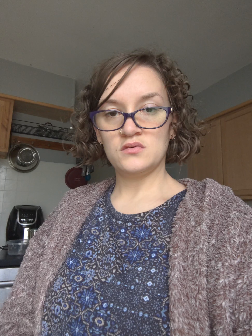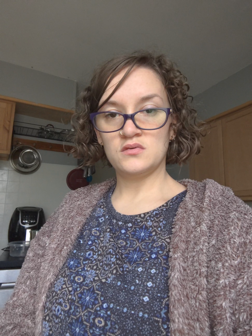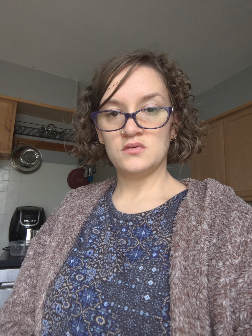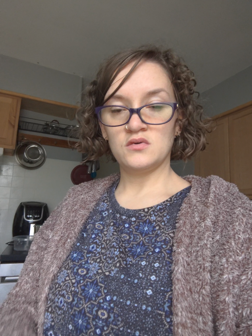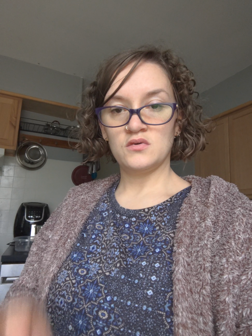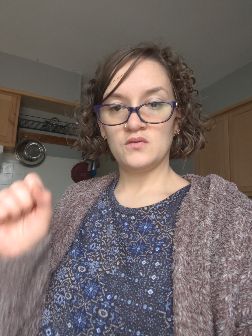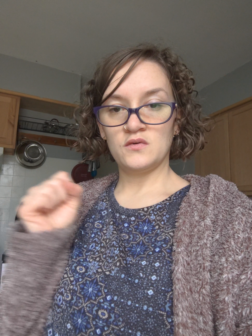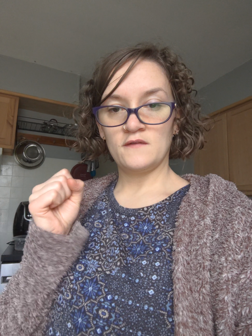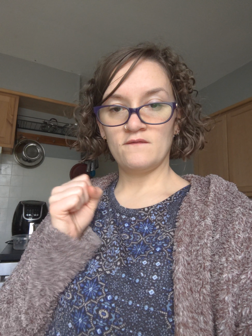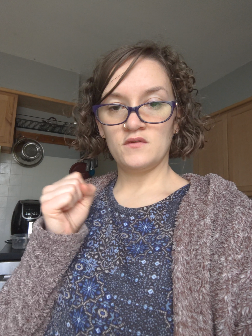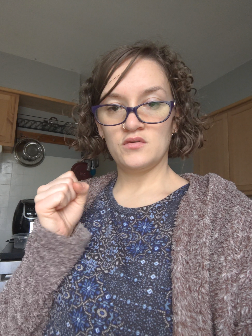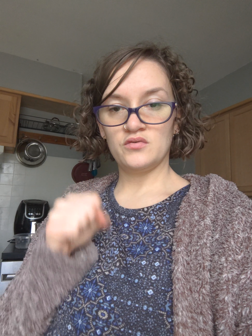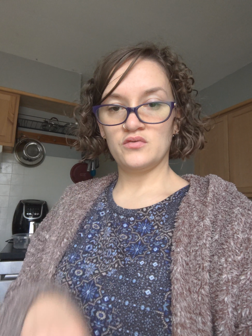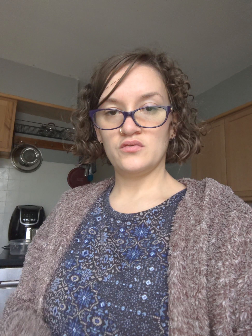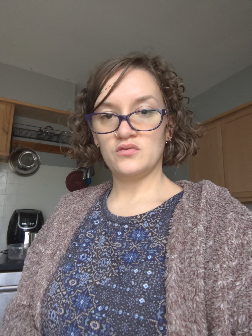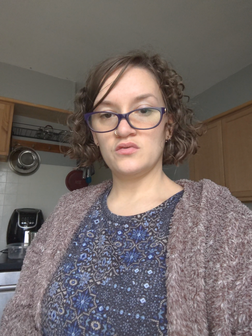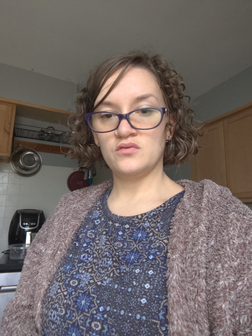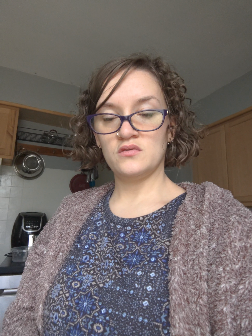refrigerator